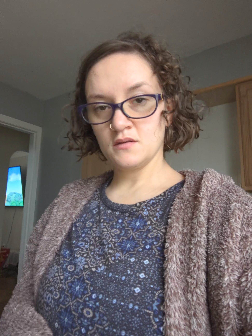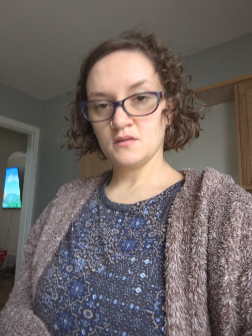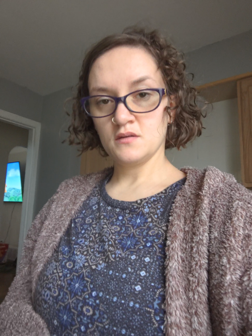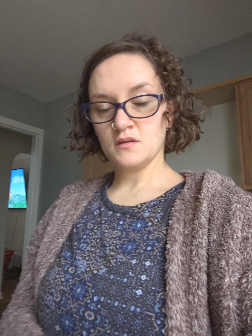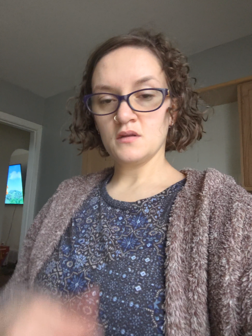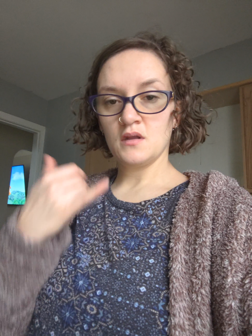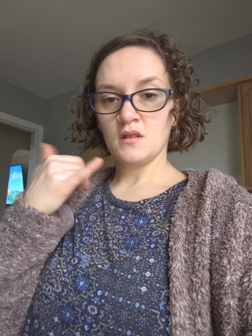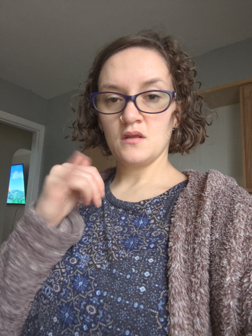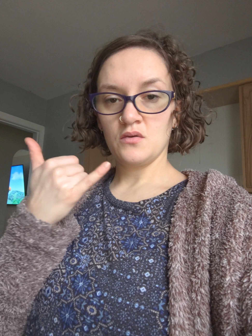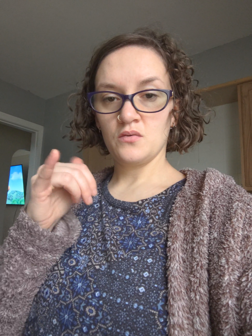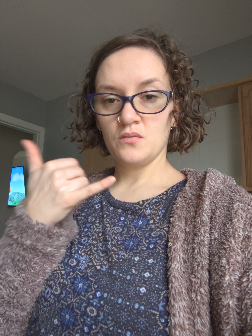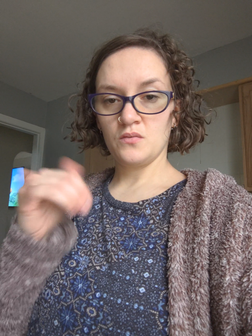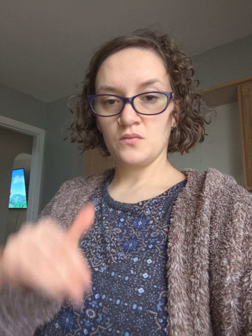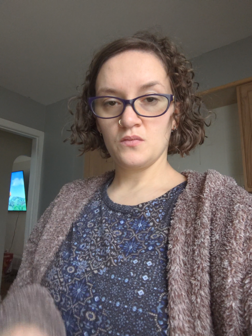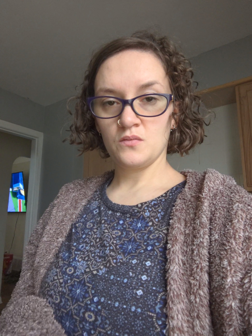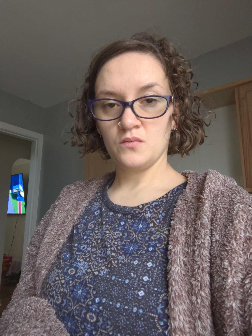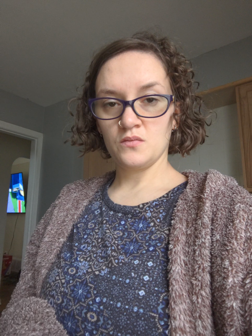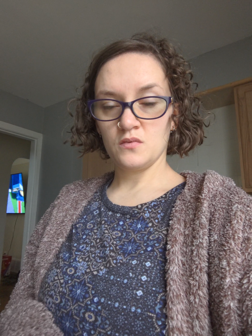yellow